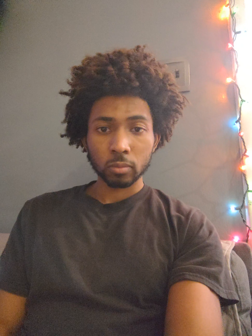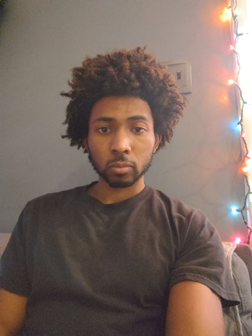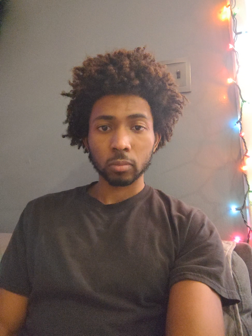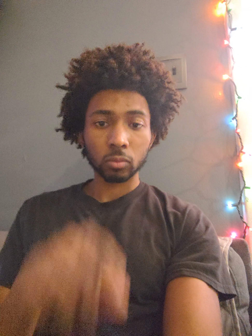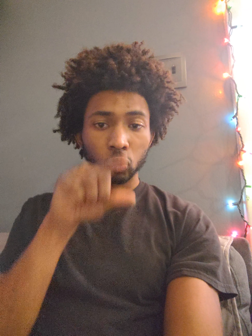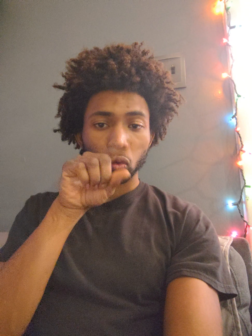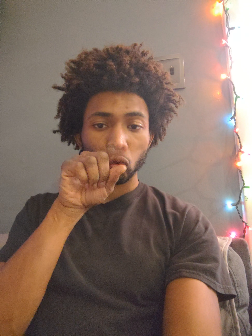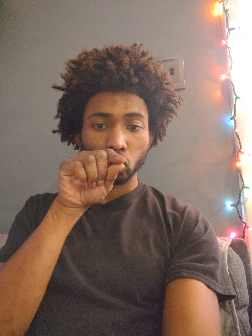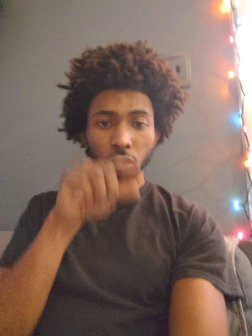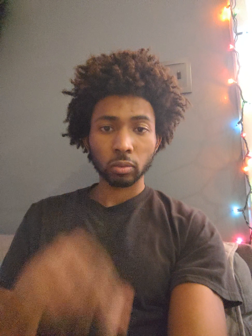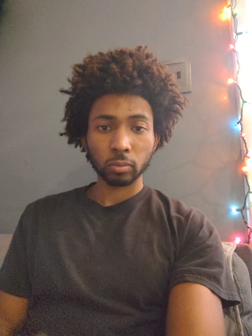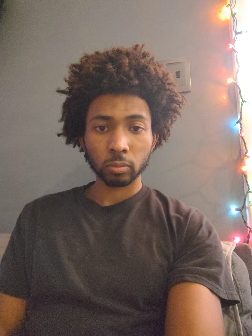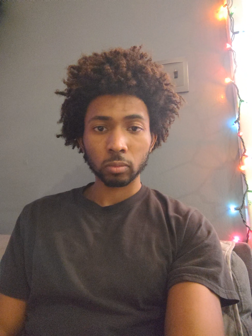bird